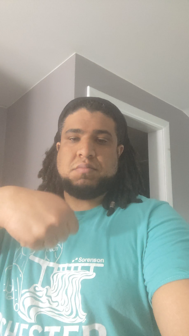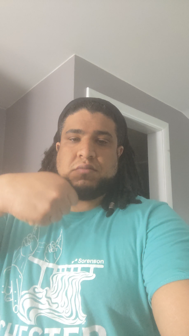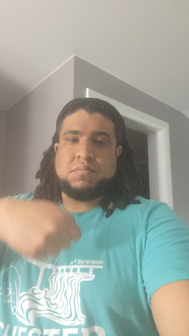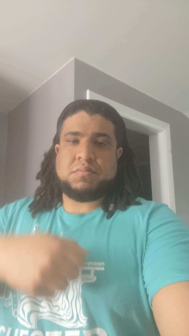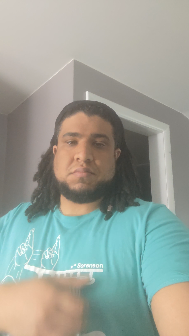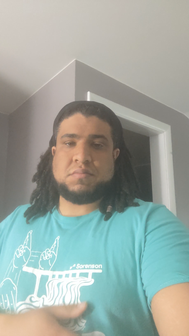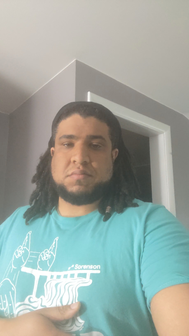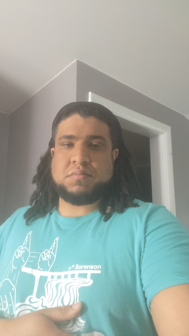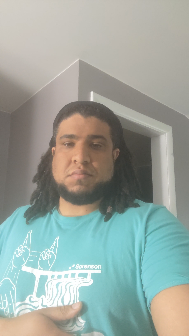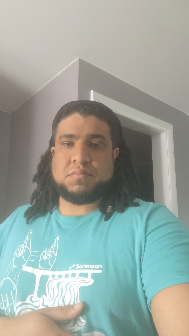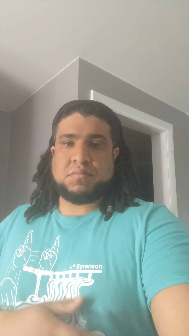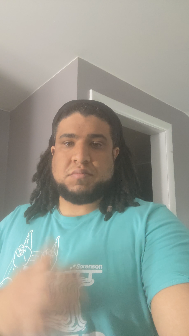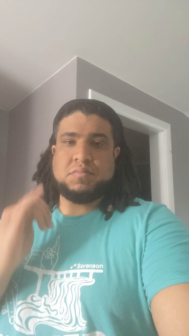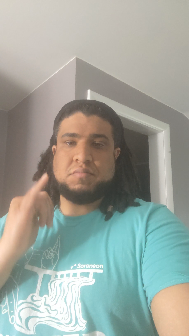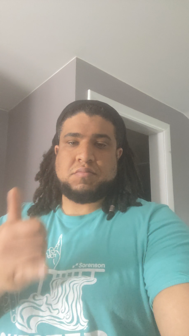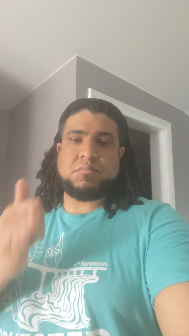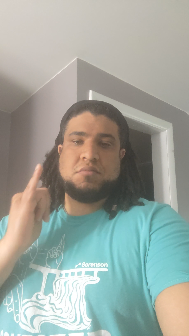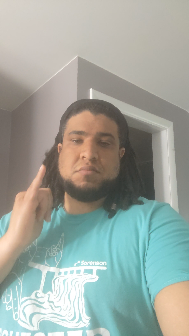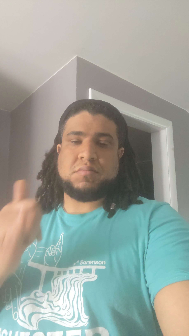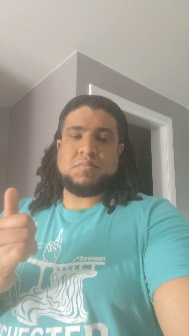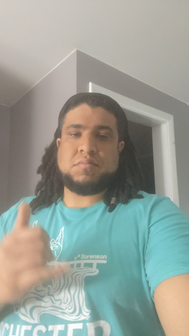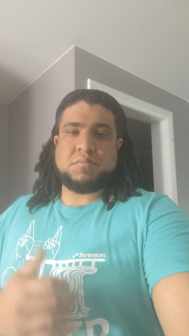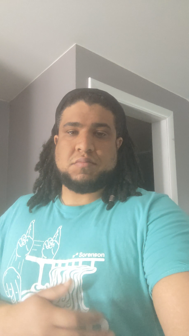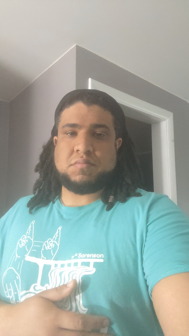rocking chair